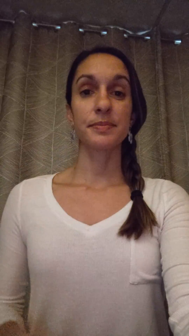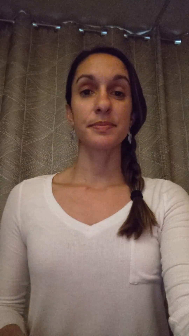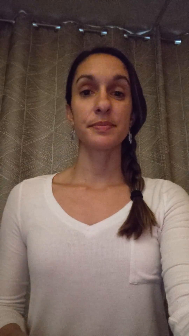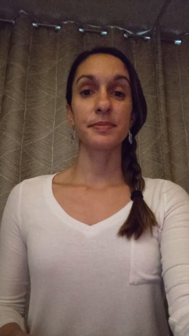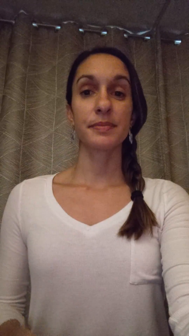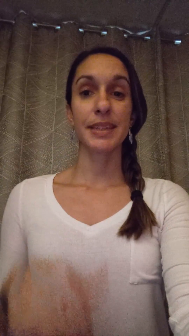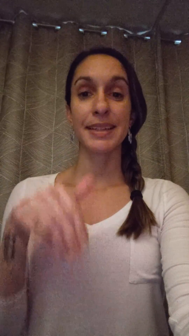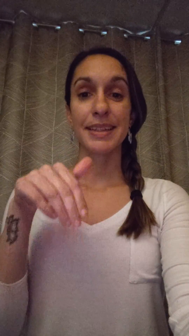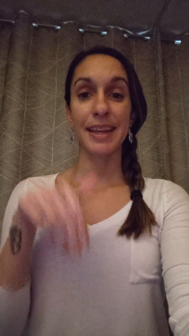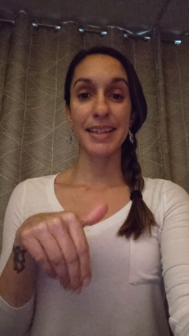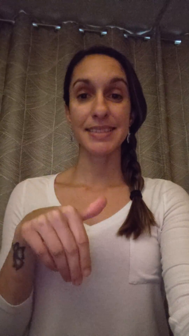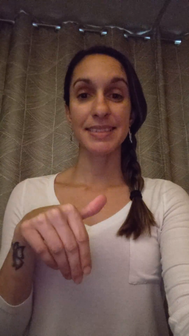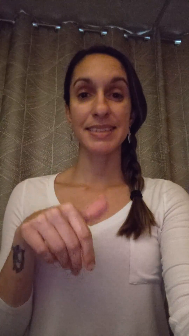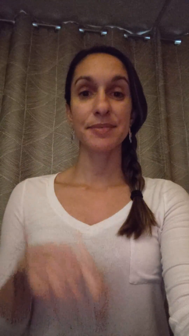night night